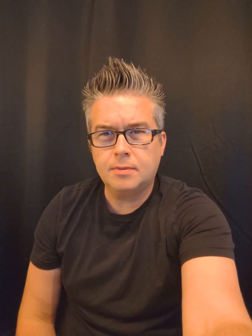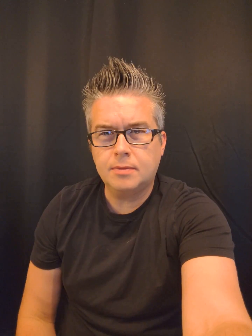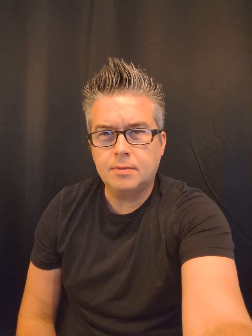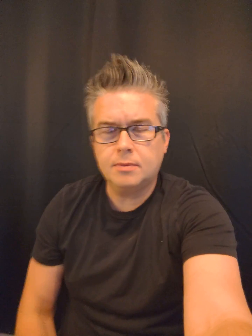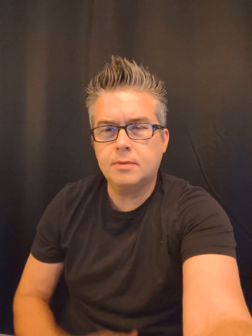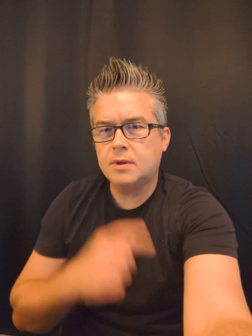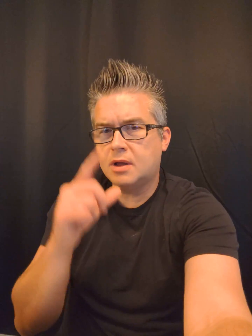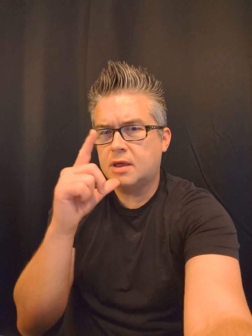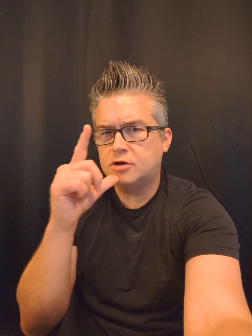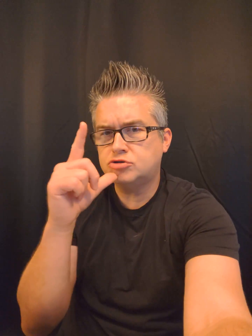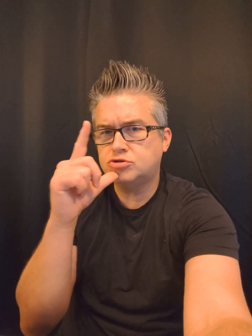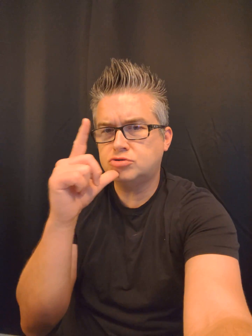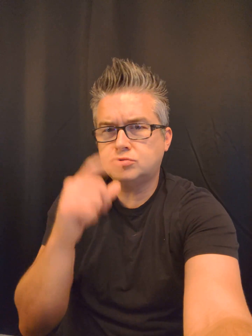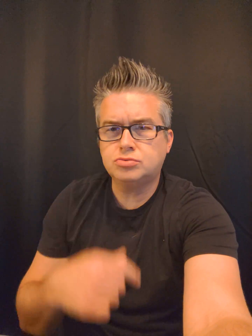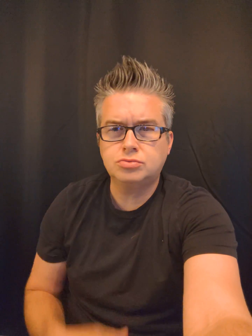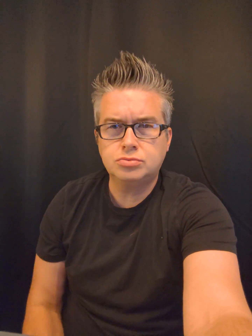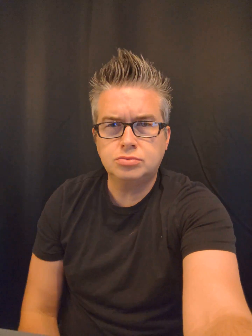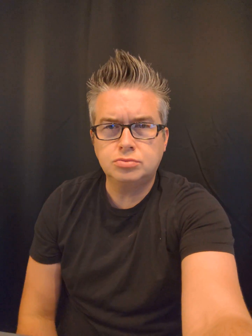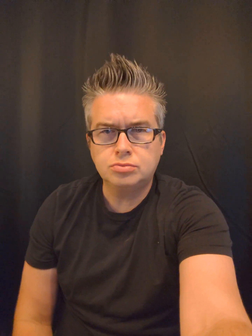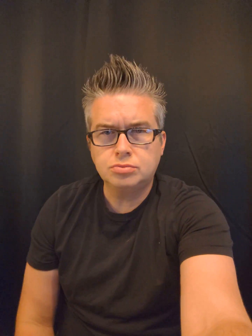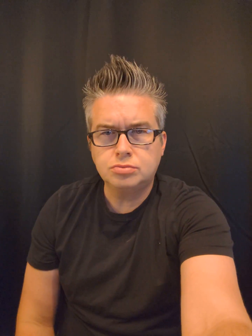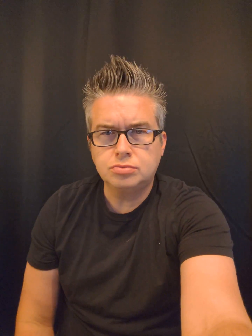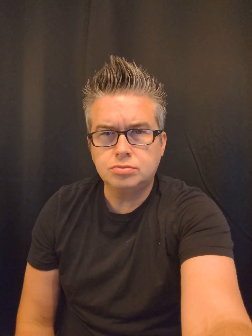lunch